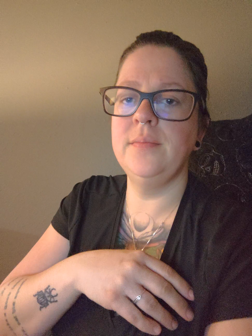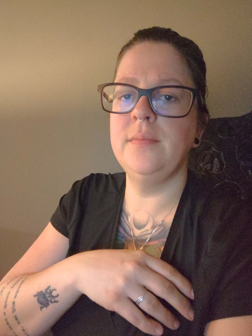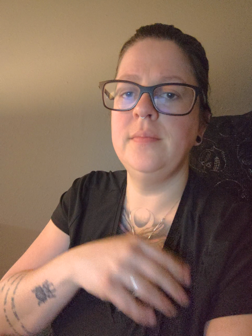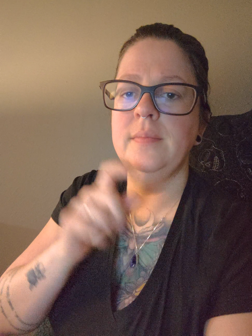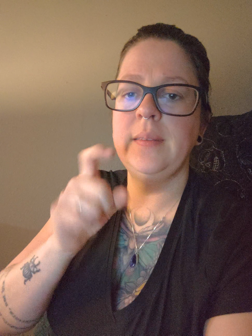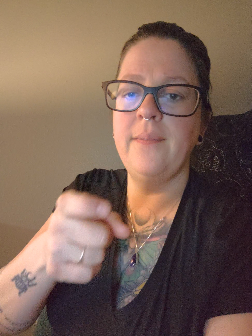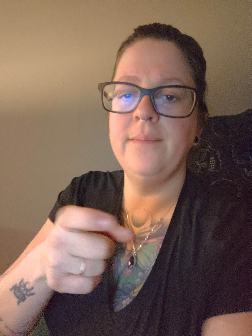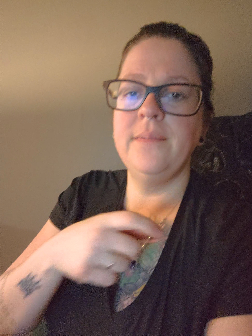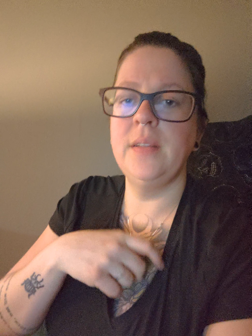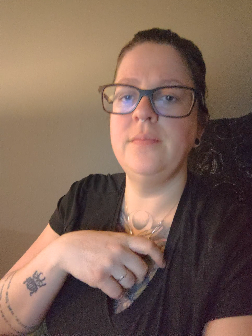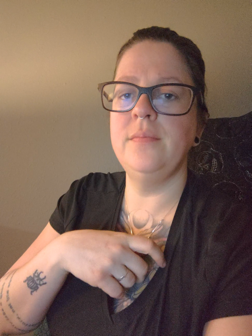gift